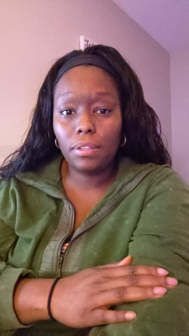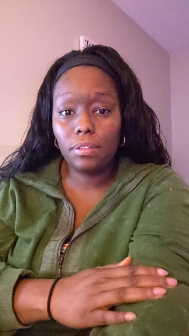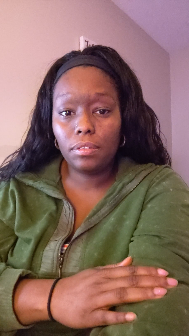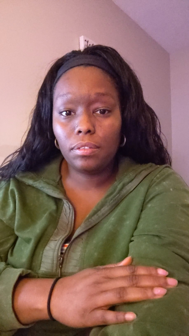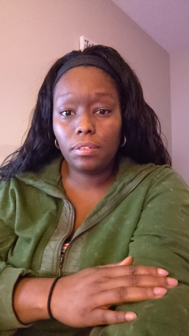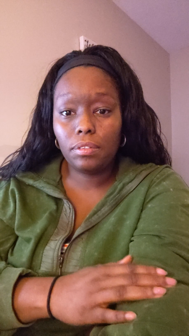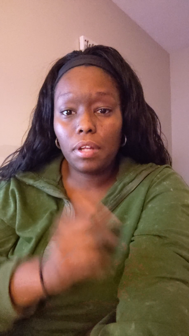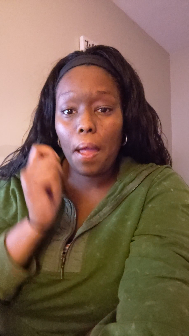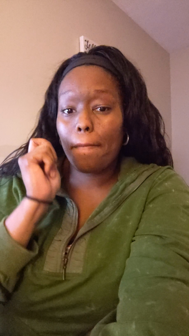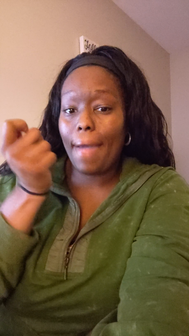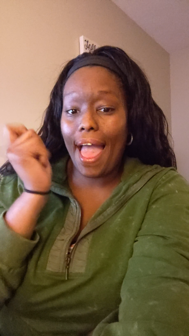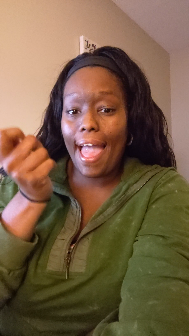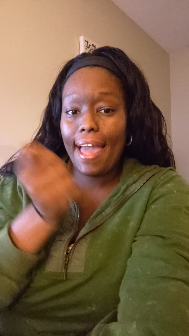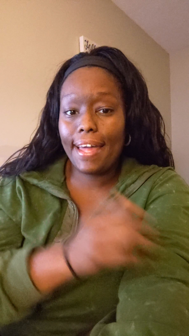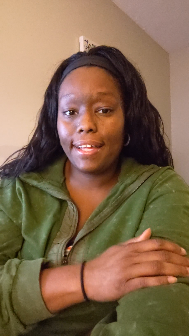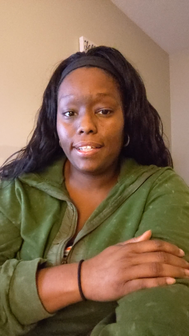bat